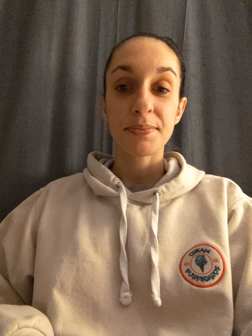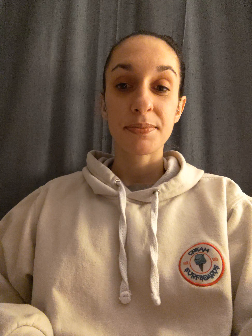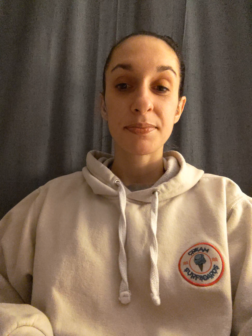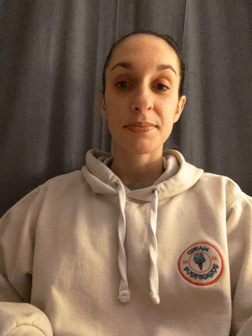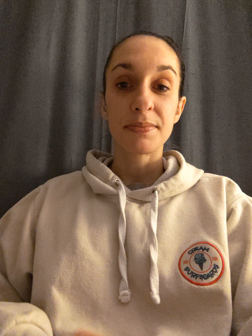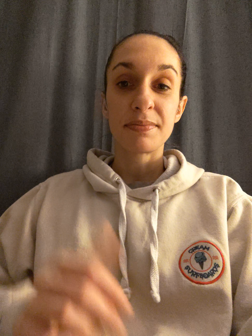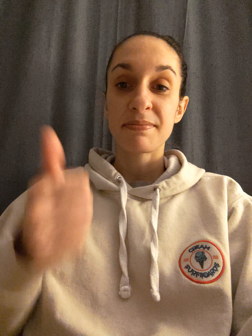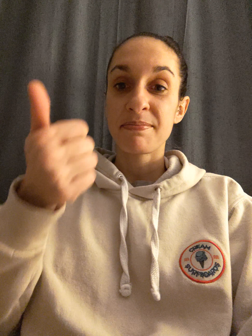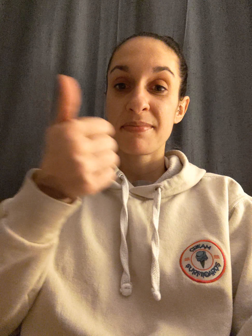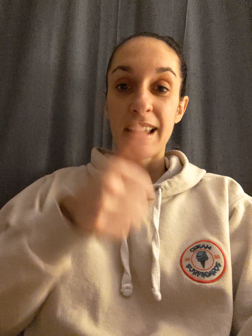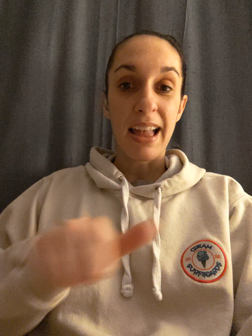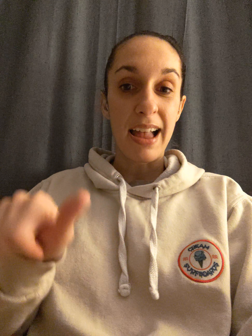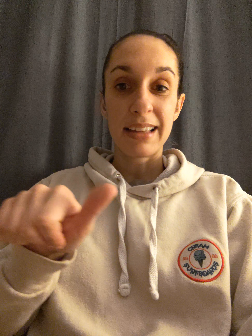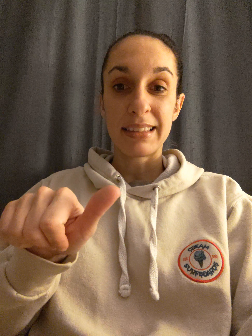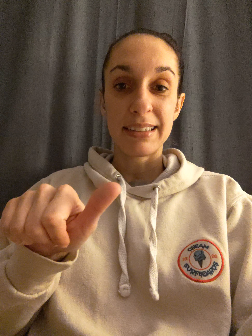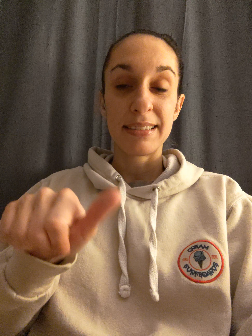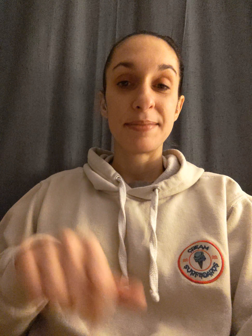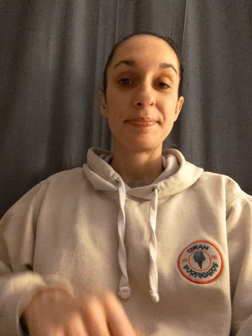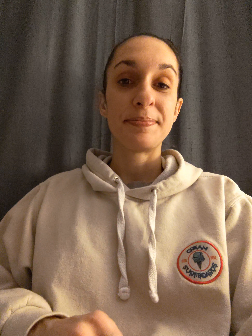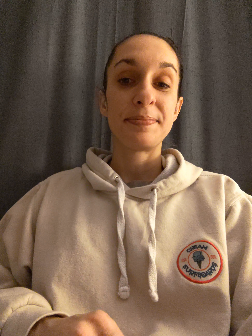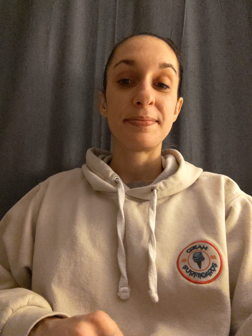any